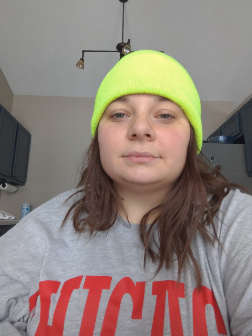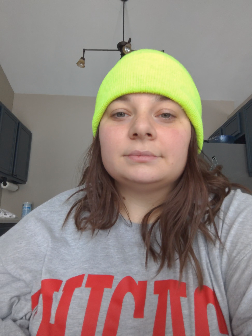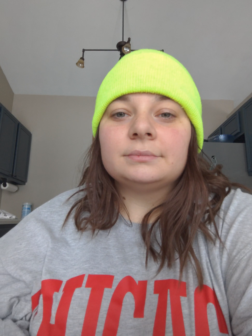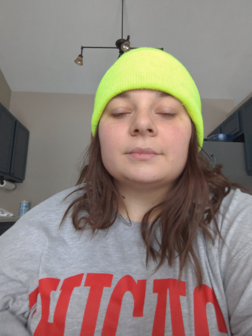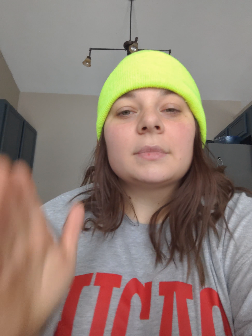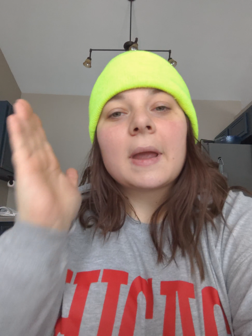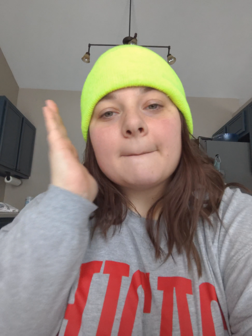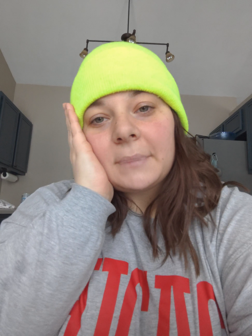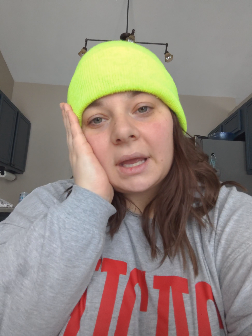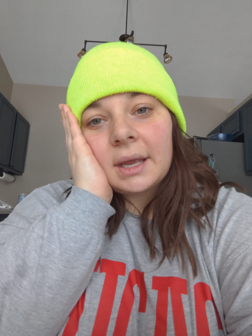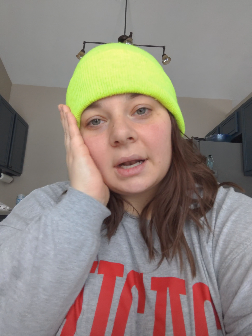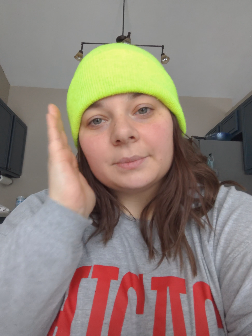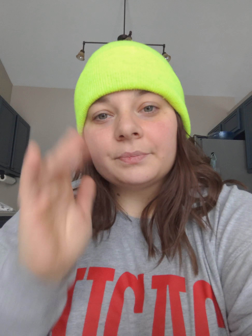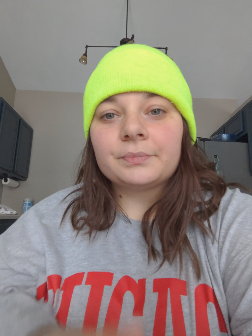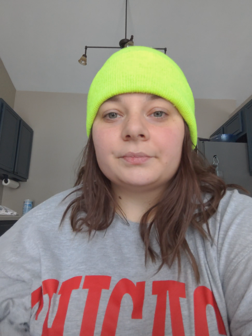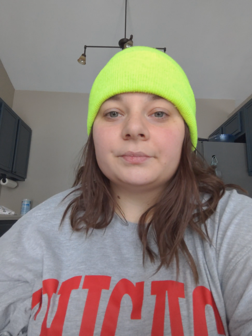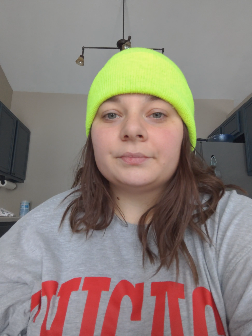bed